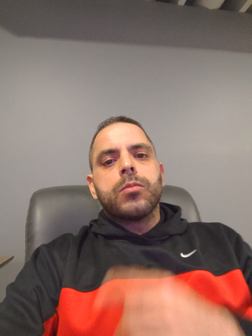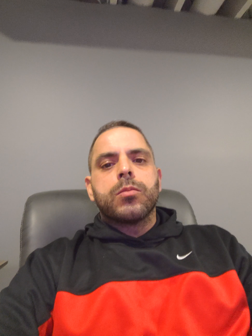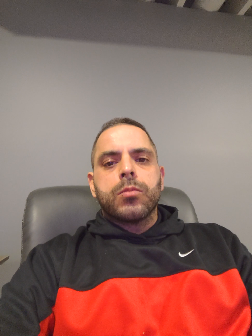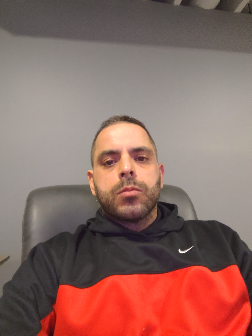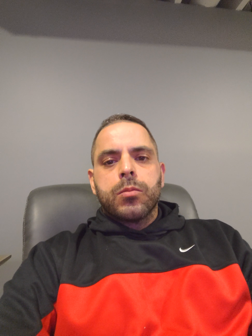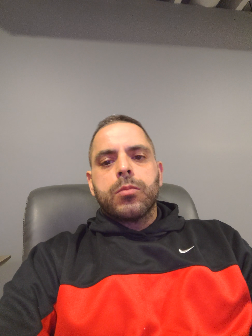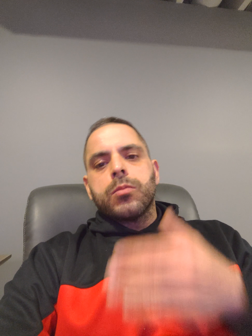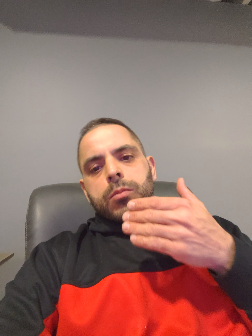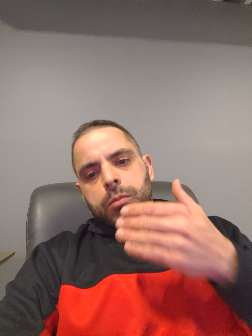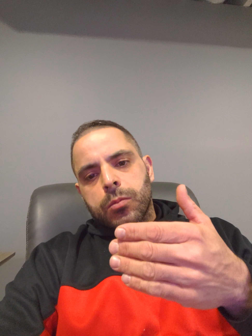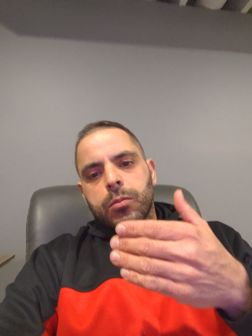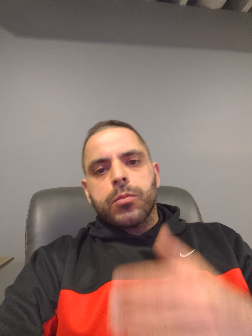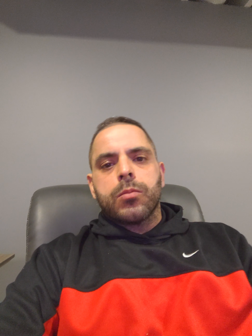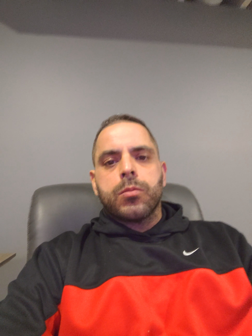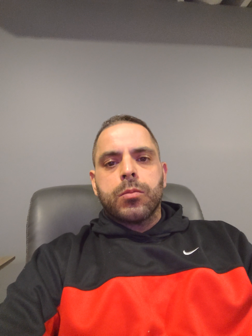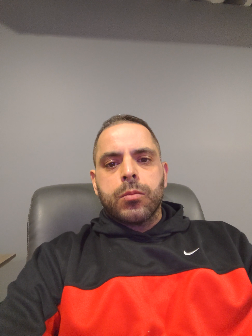close